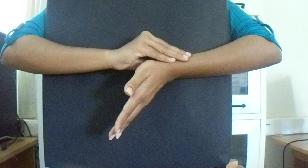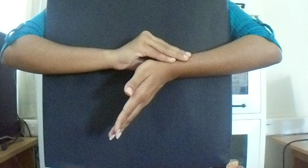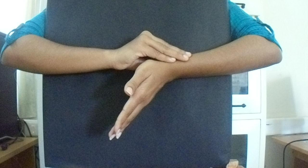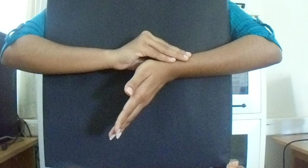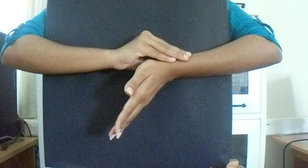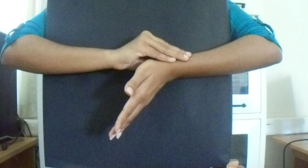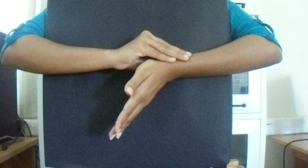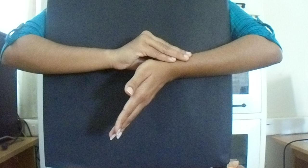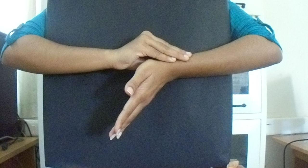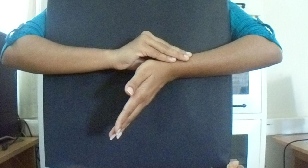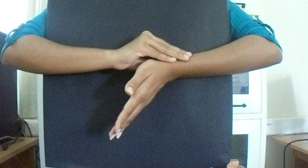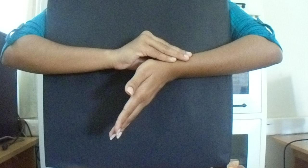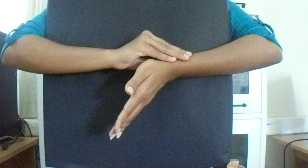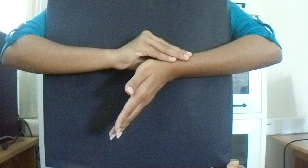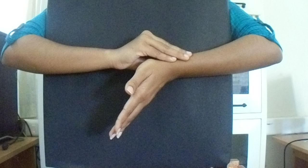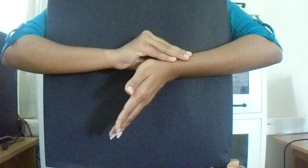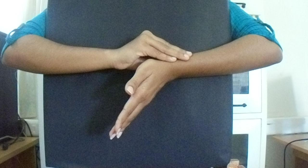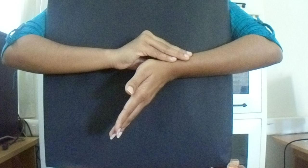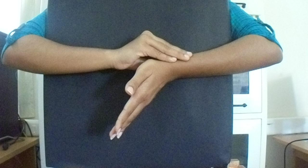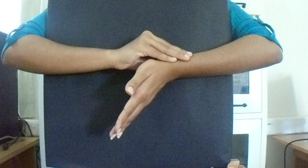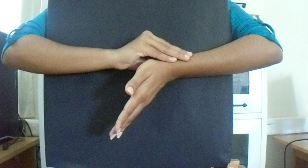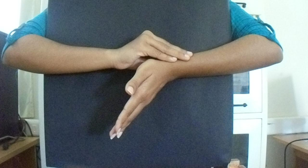doctor